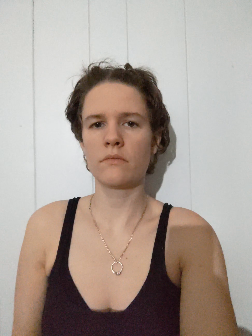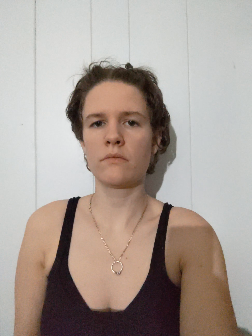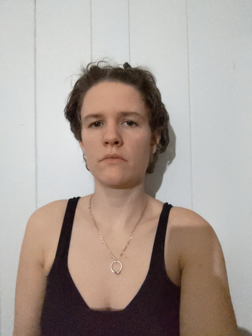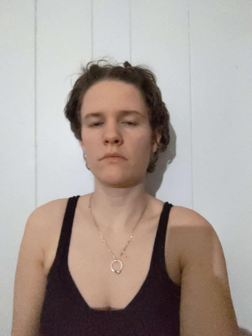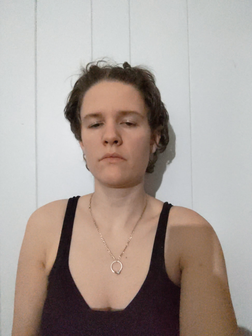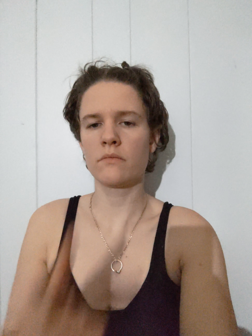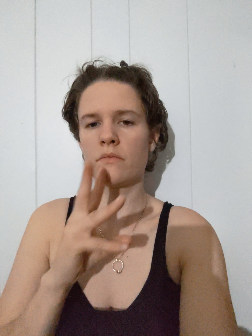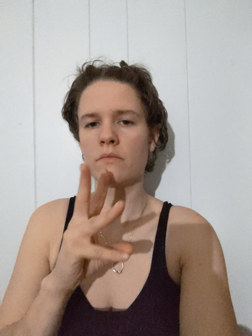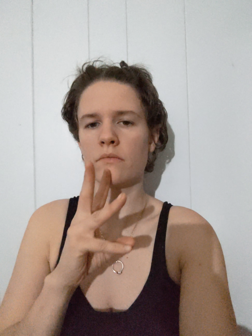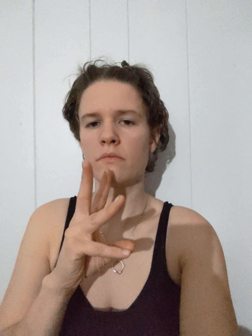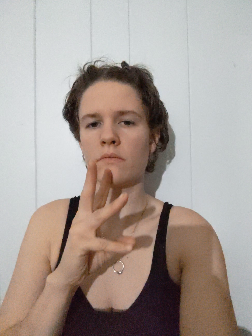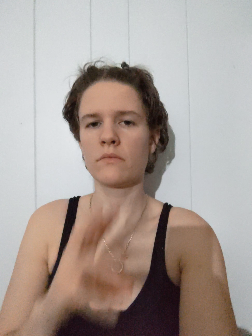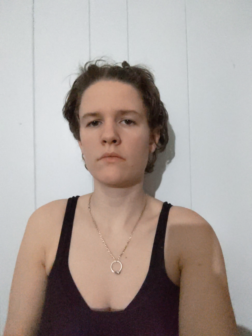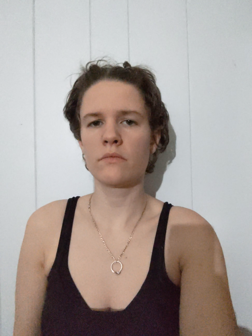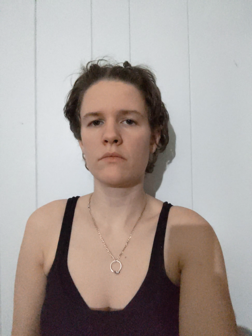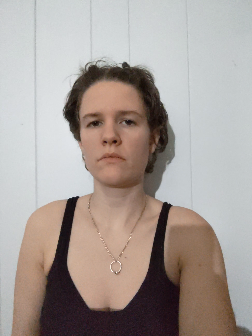water